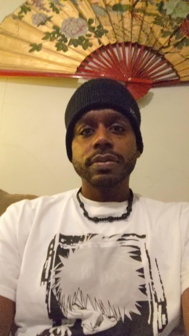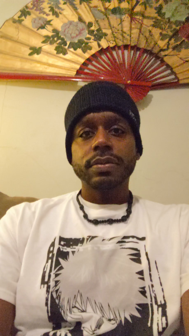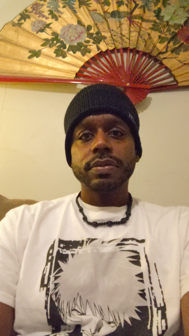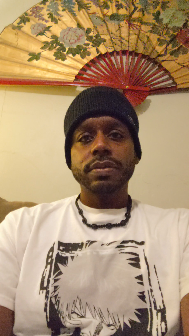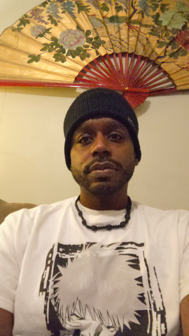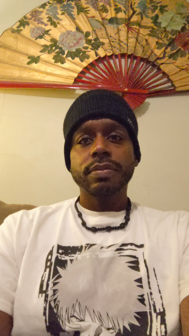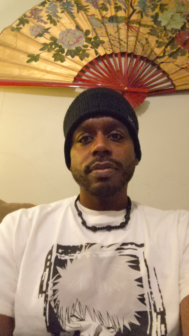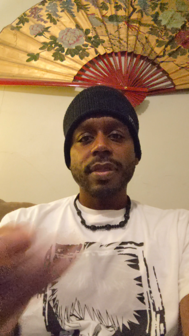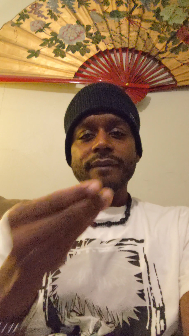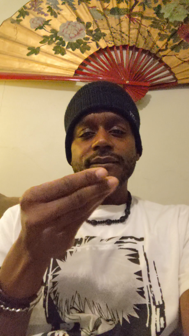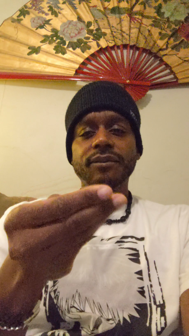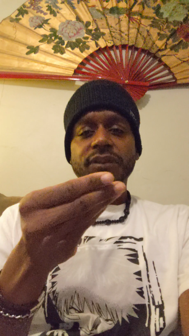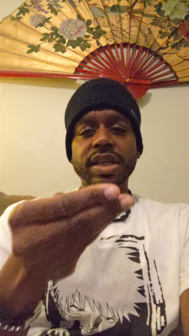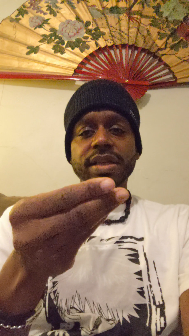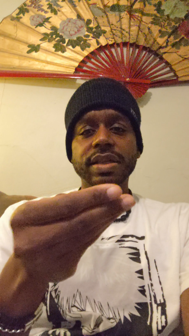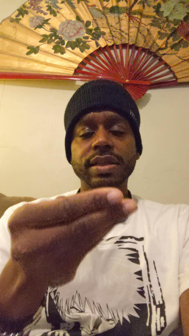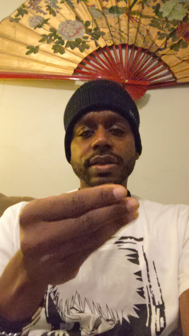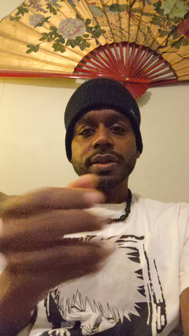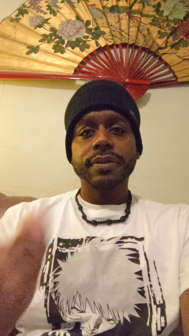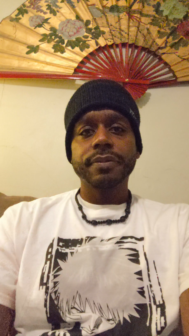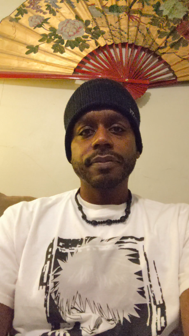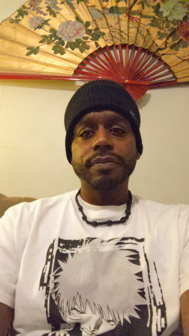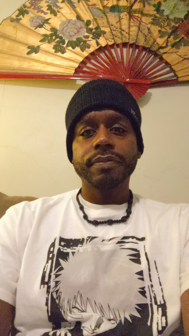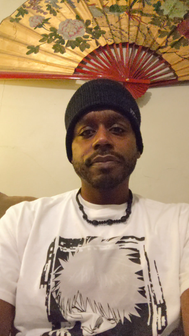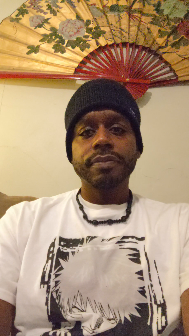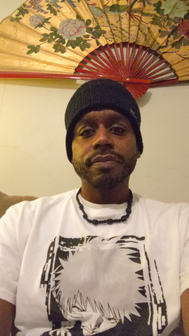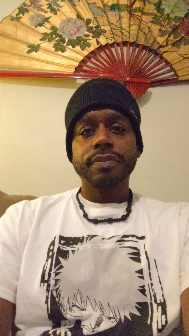feed